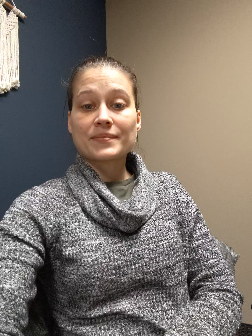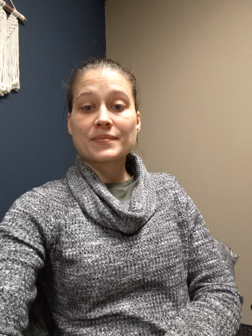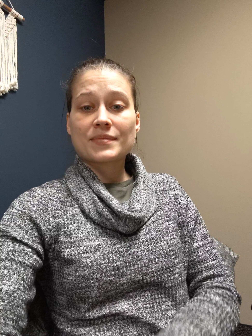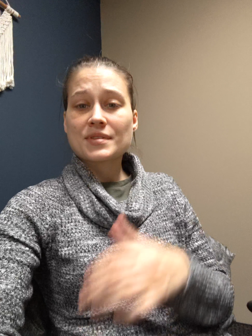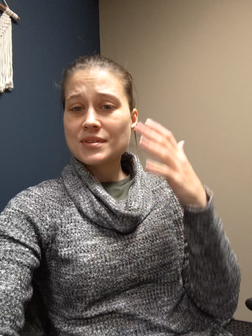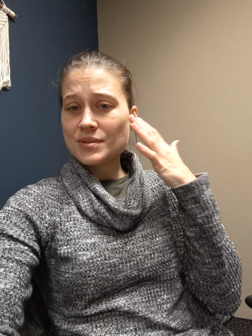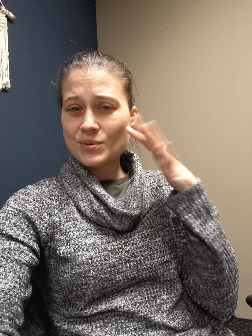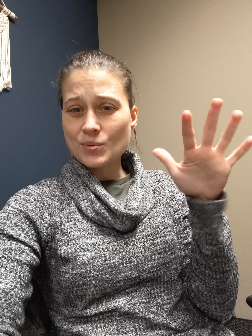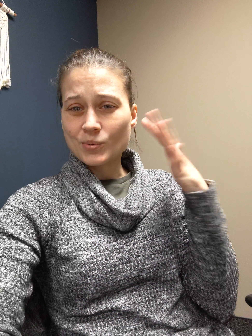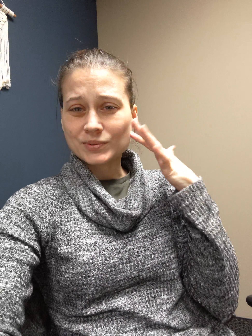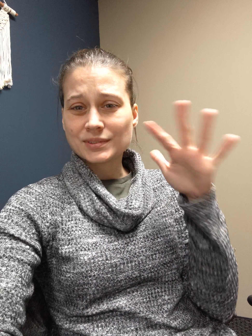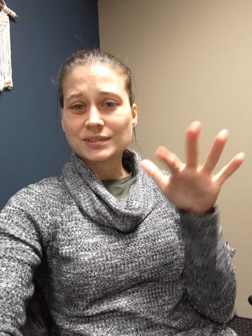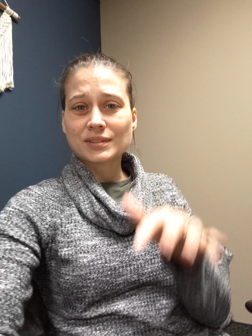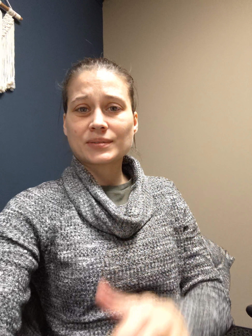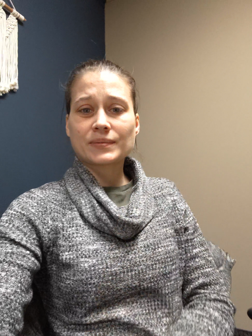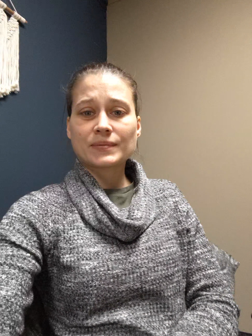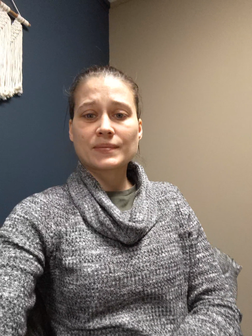noisy